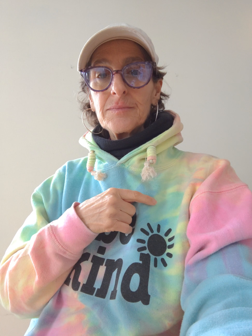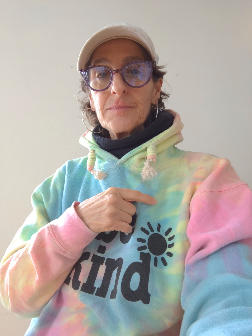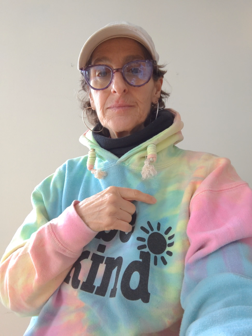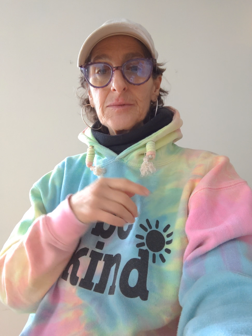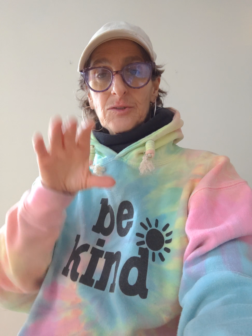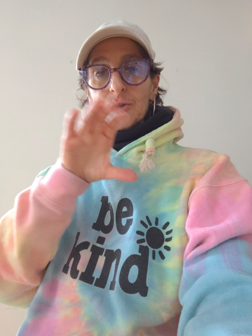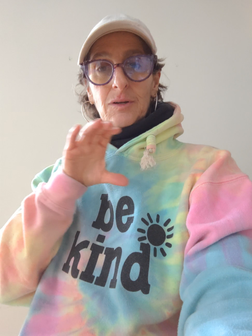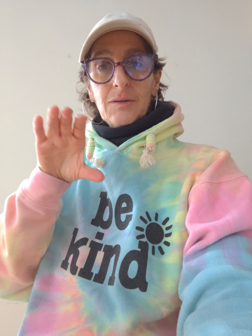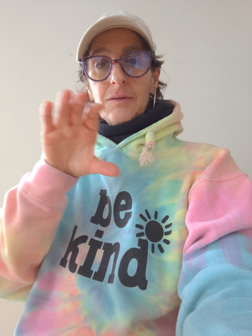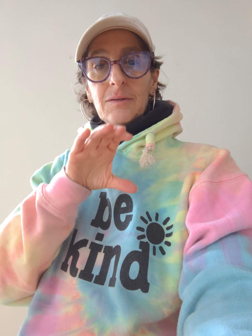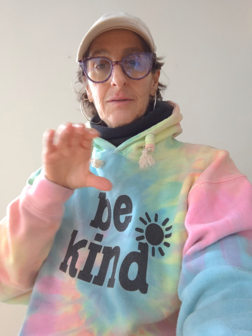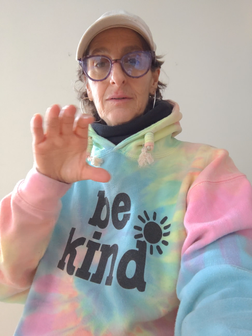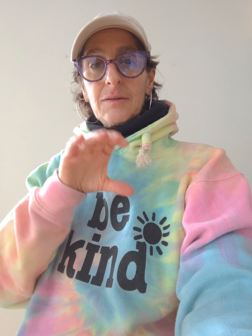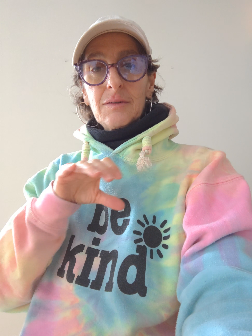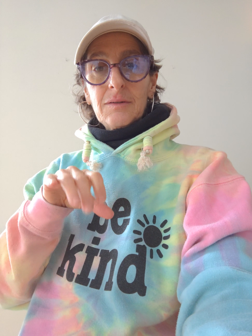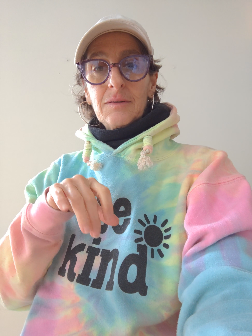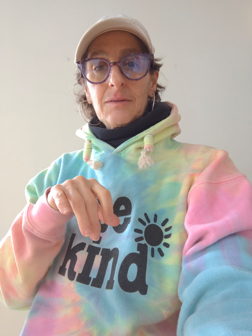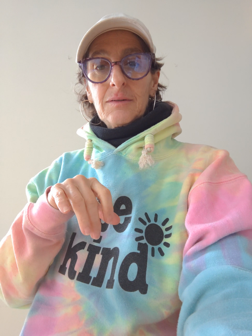chocolate